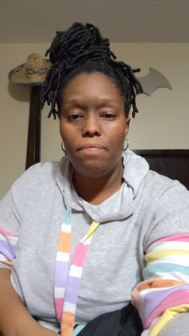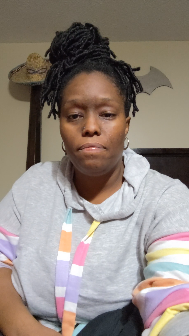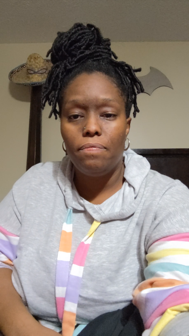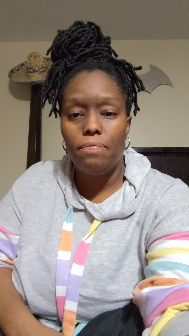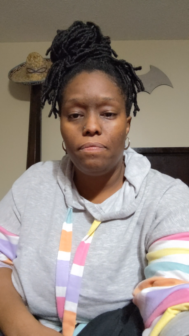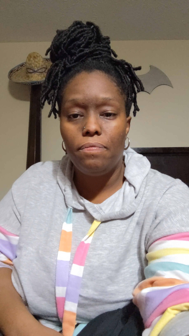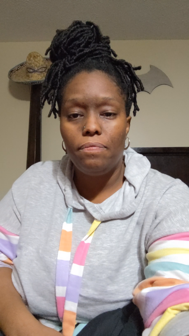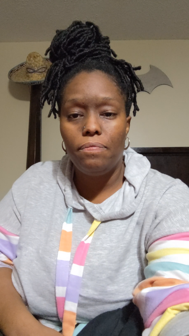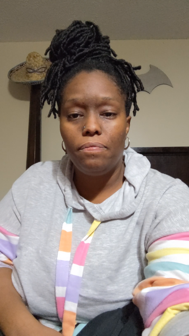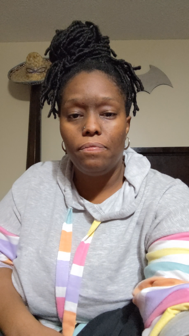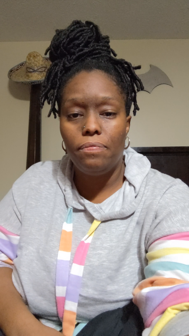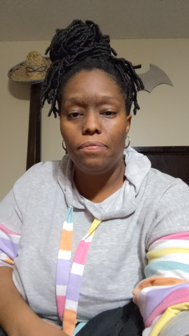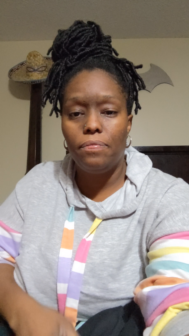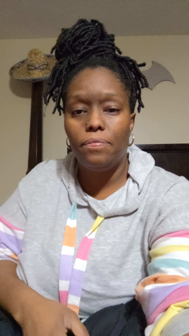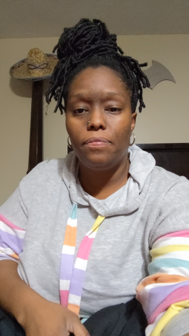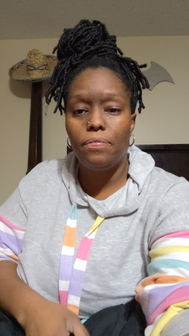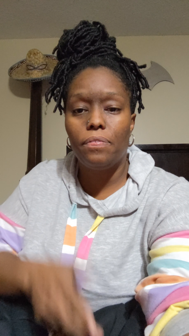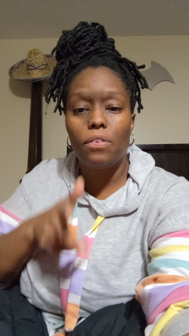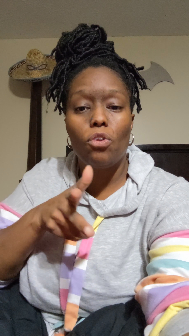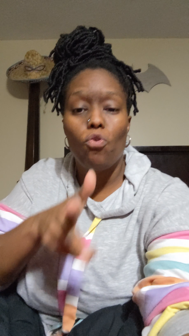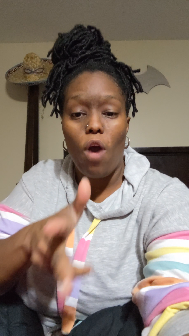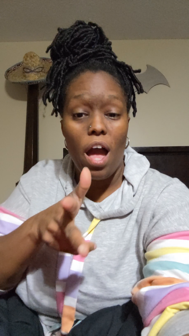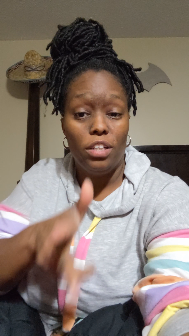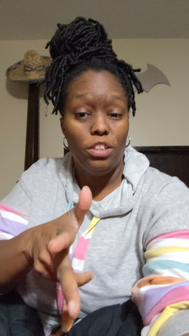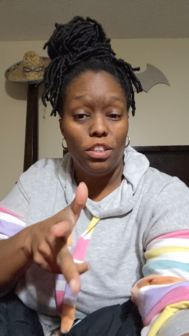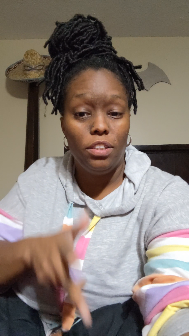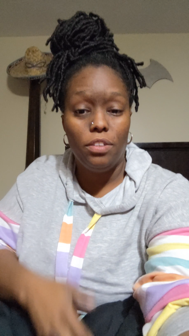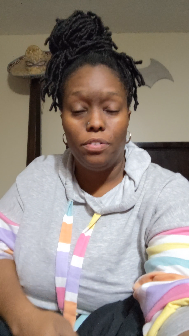garage